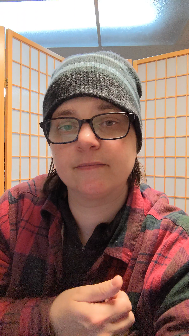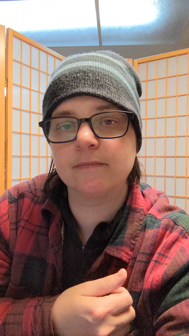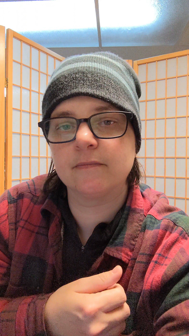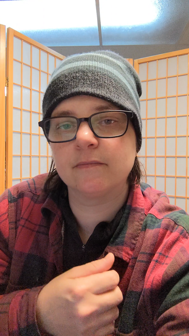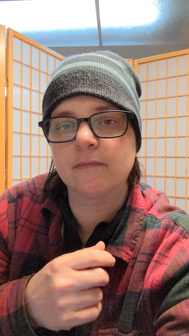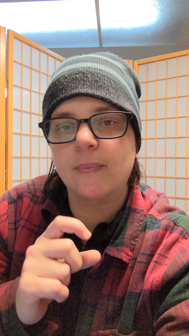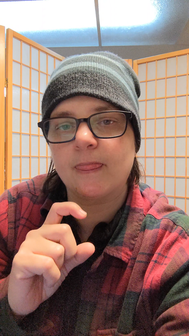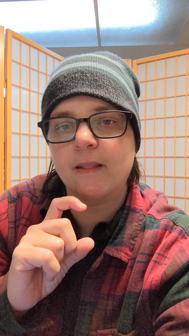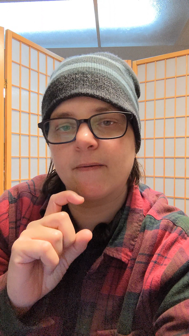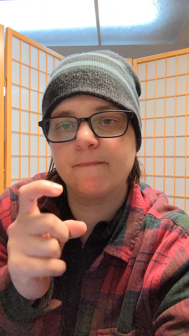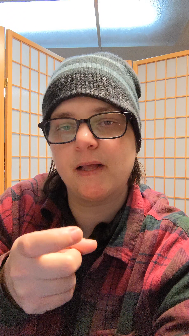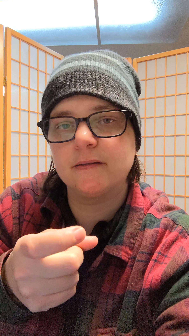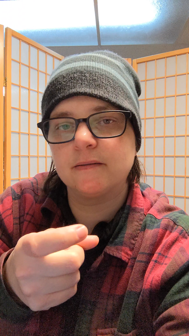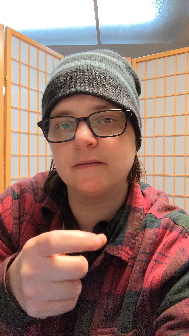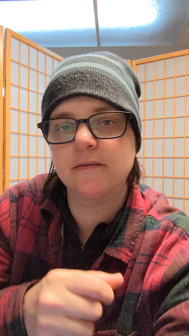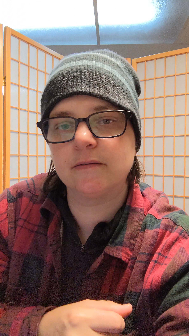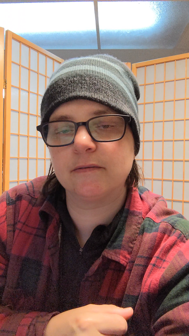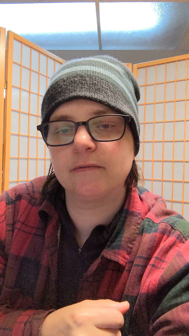present